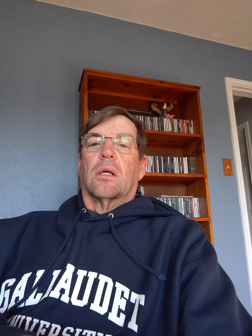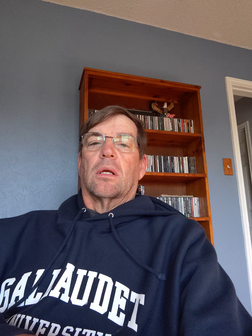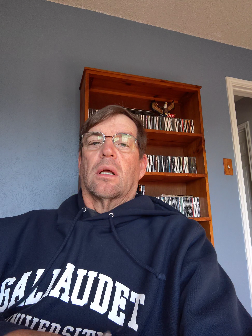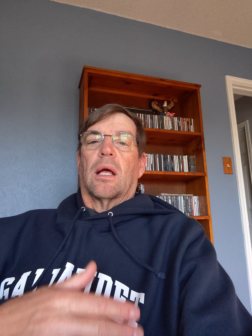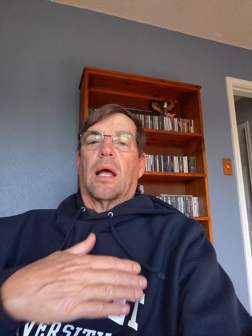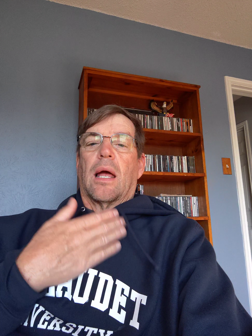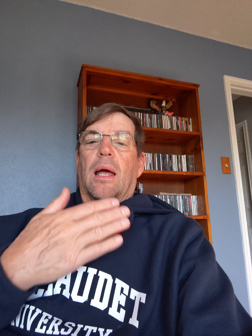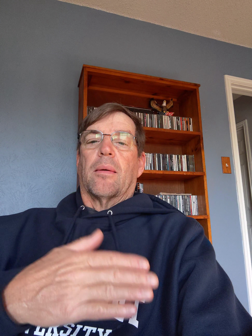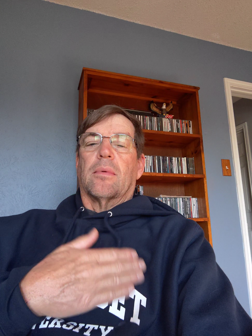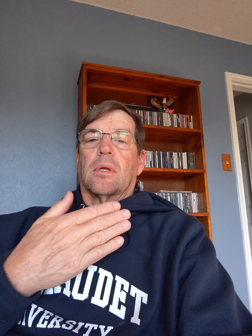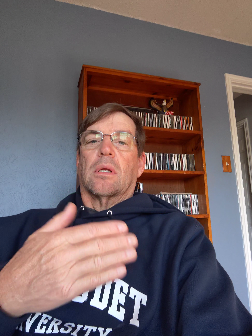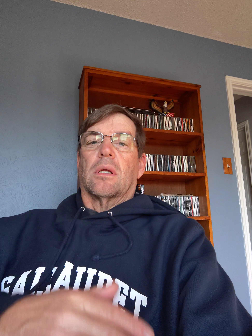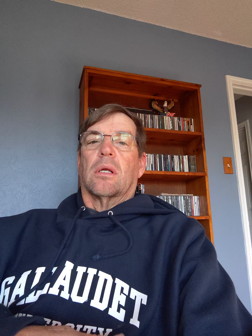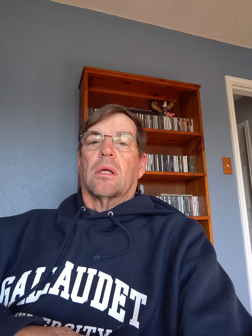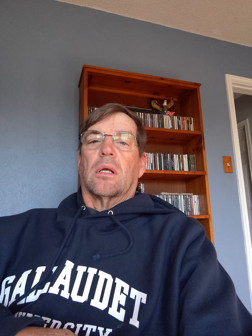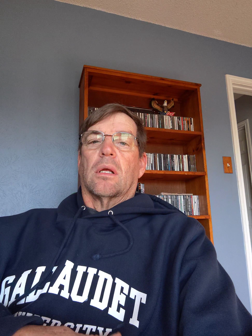happy